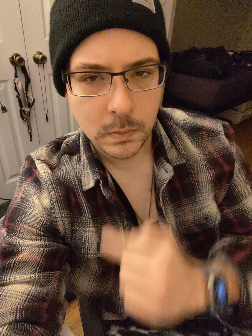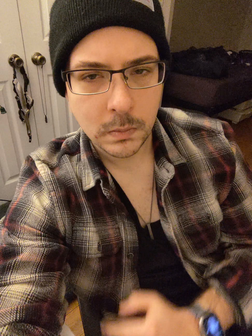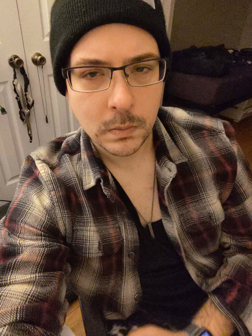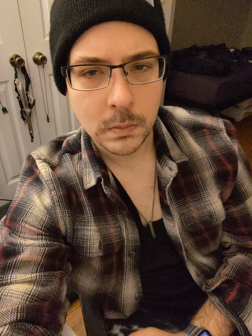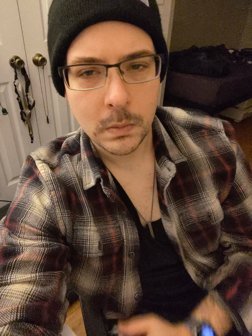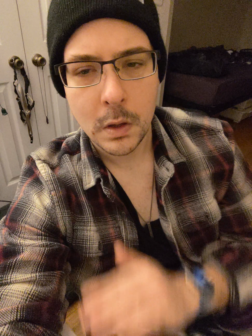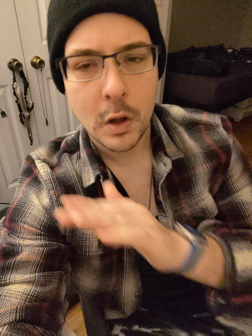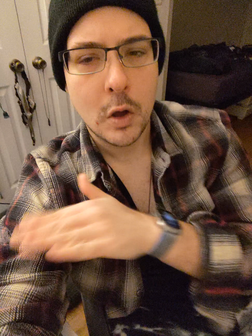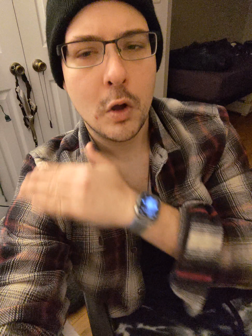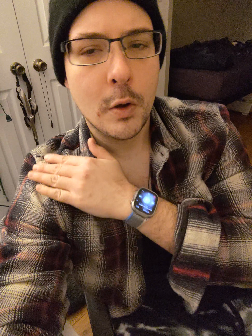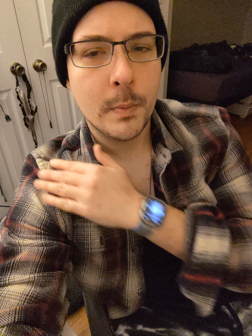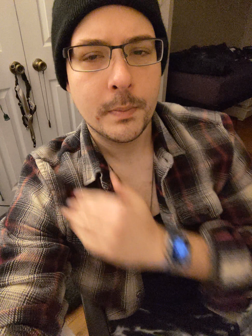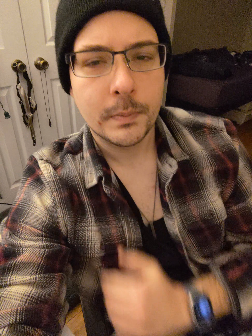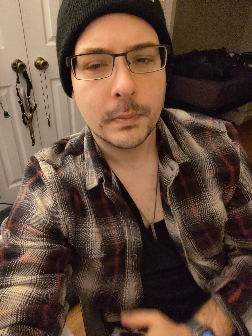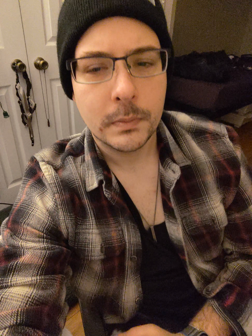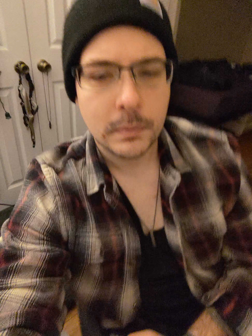arm